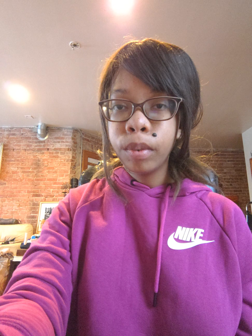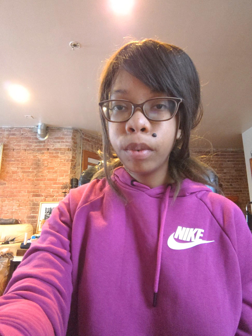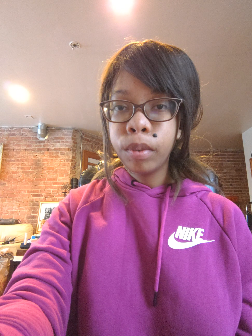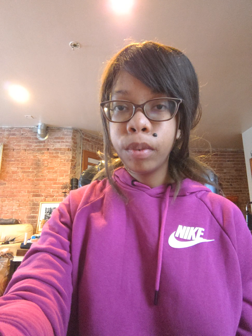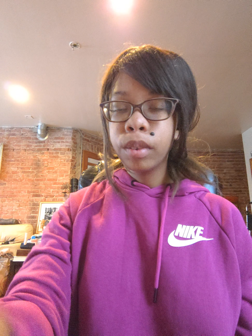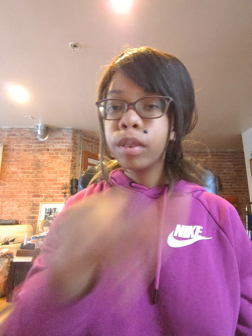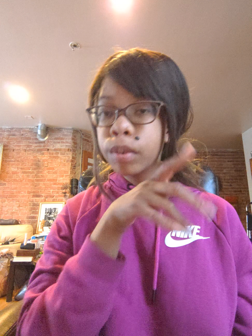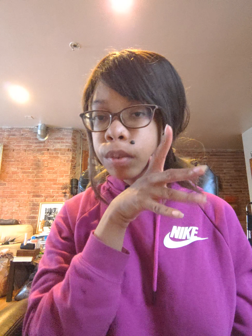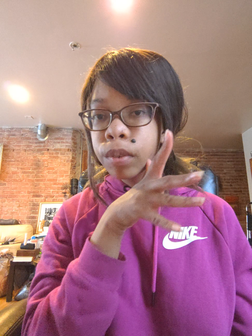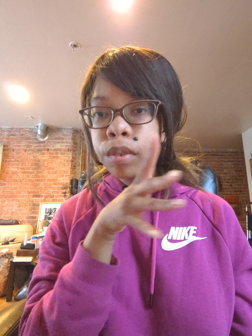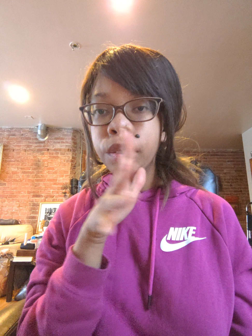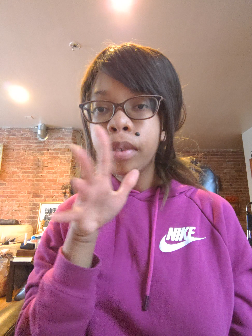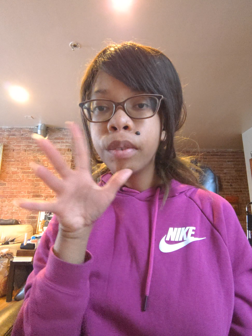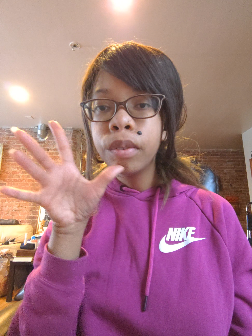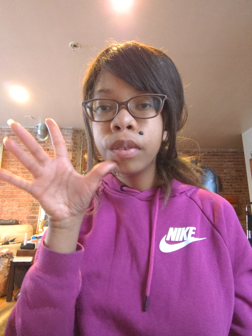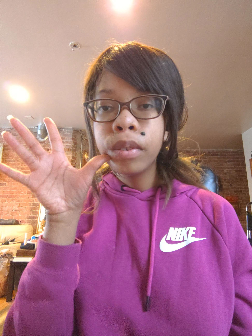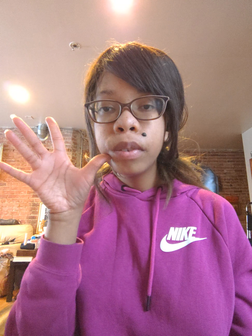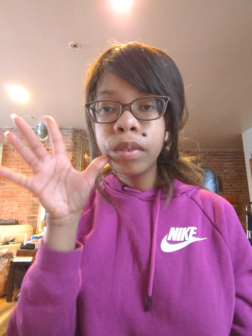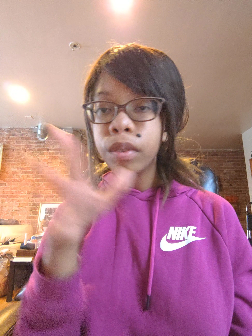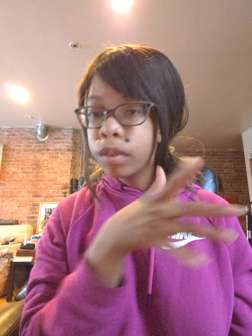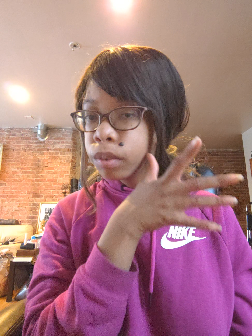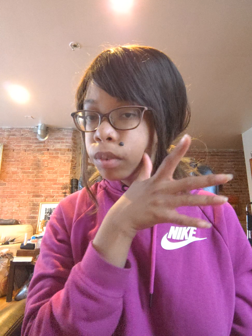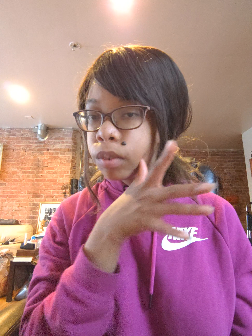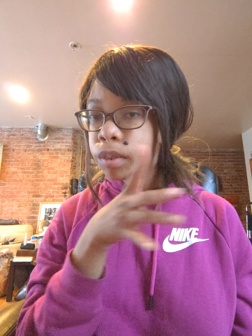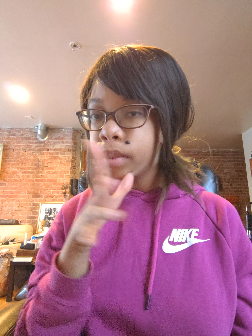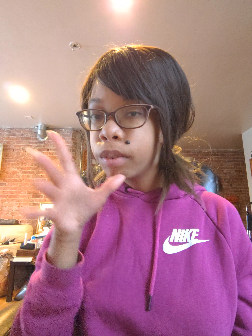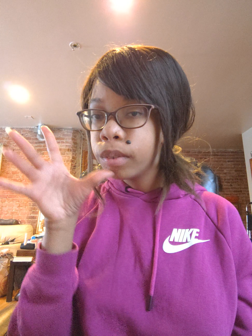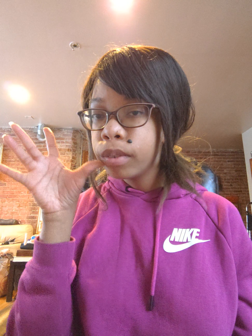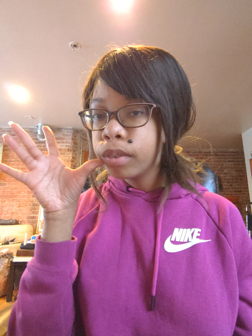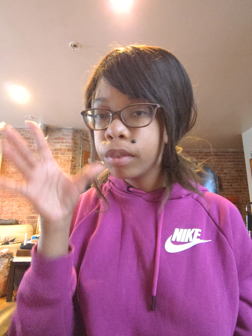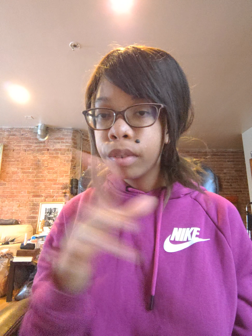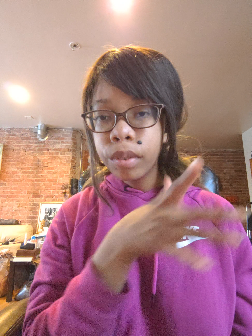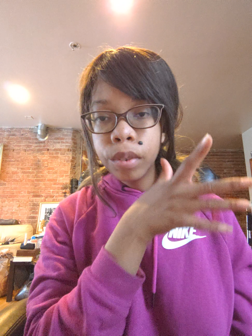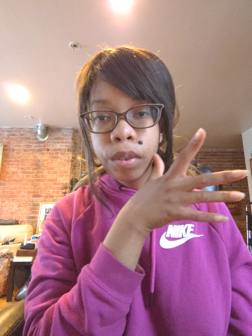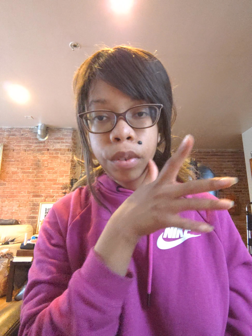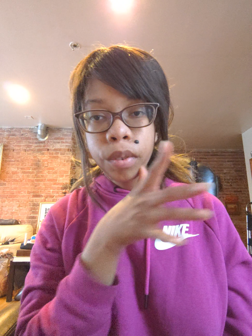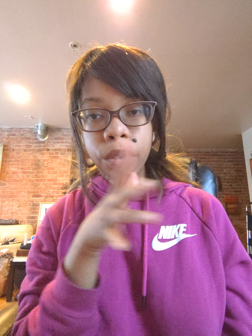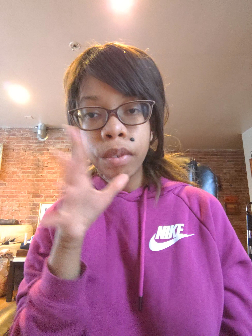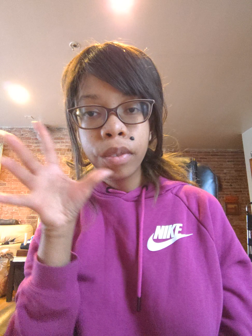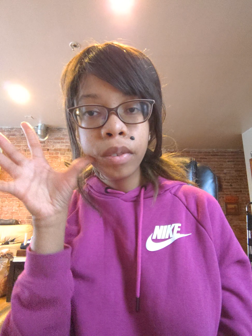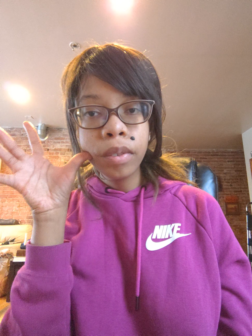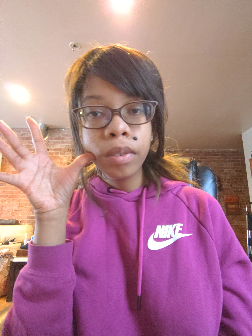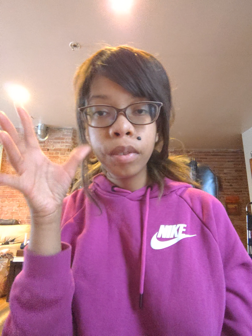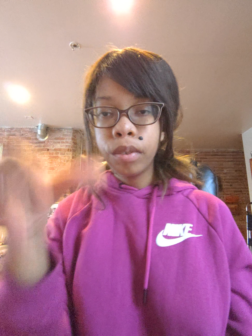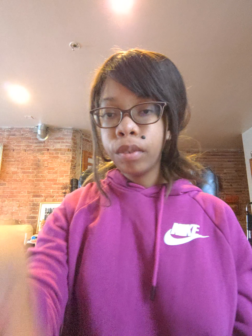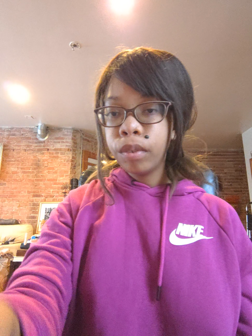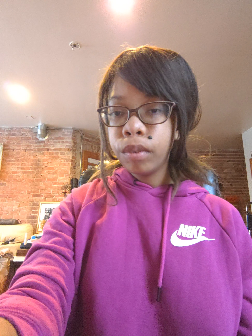farm